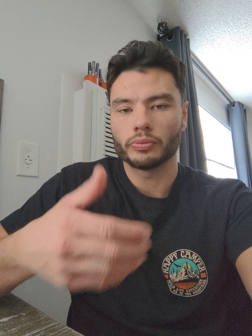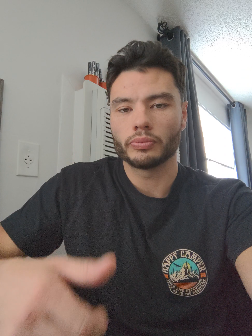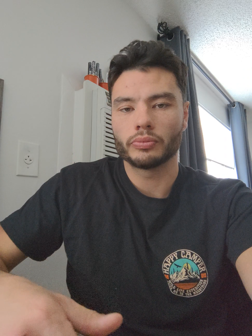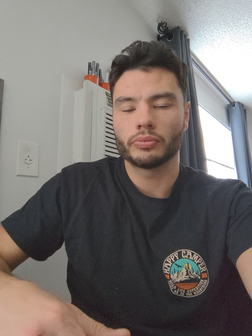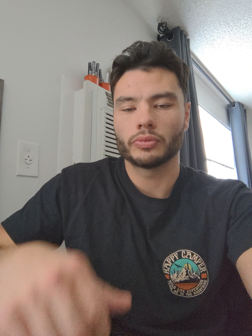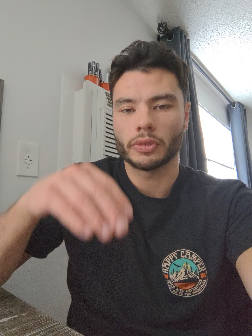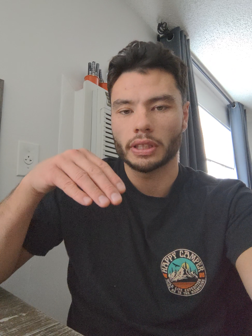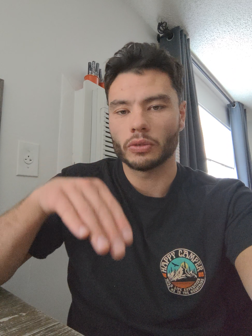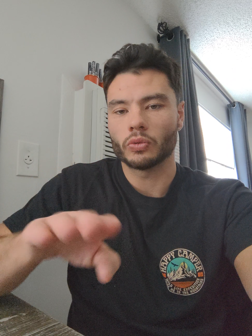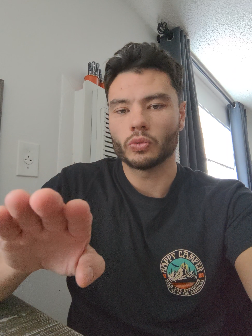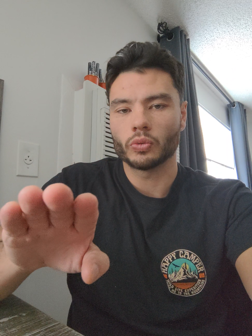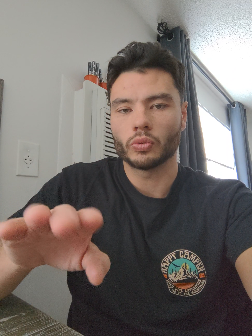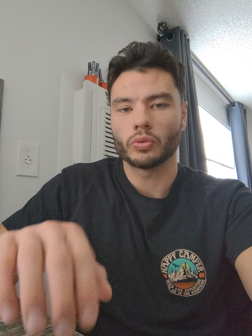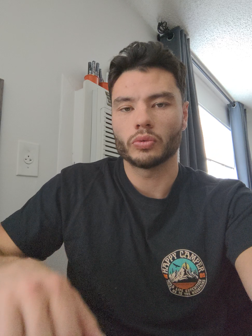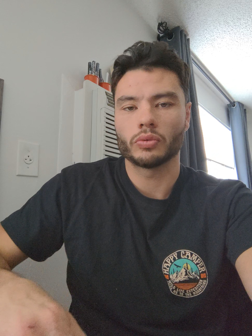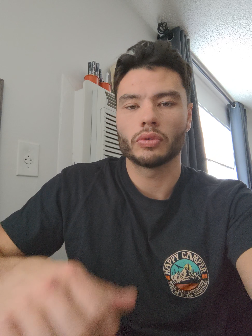into